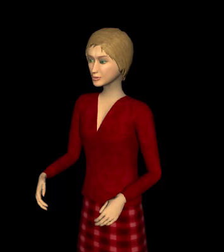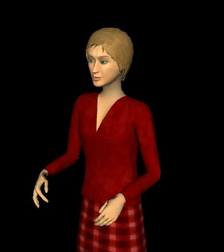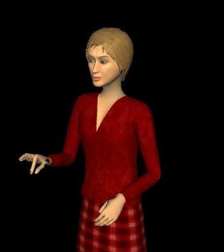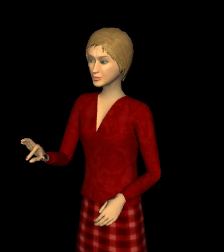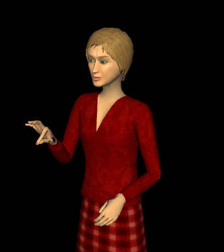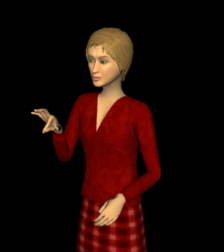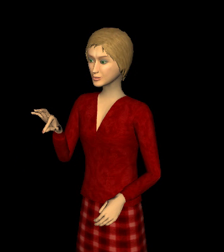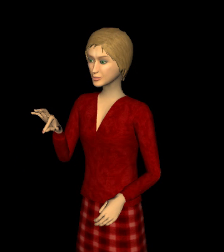أختار